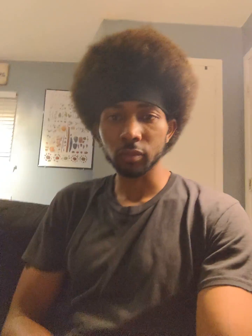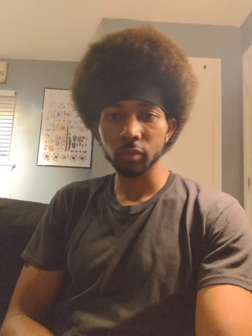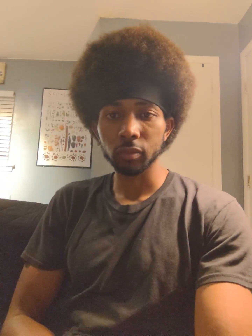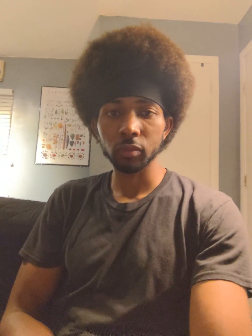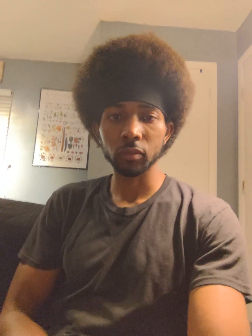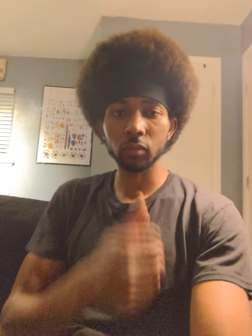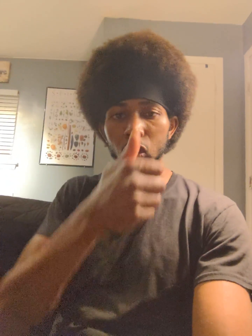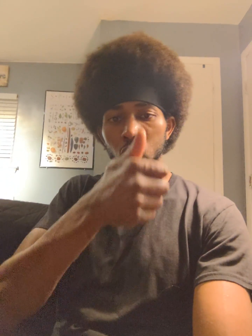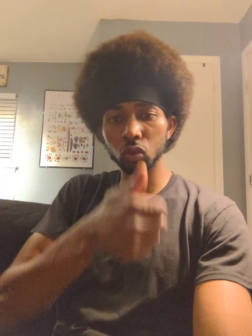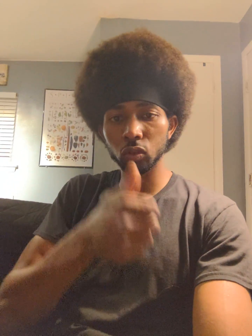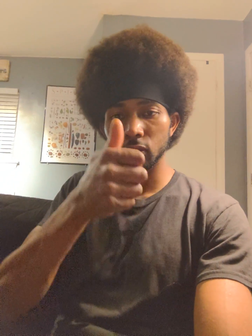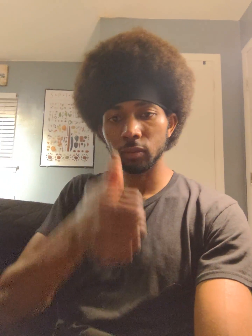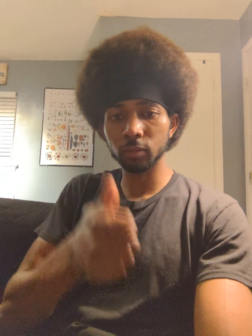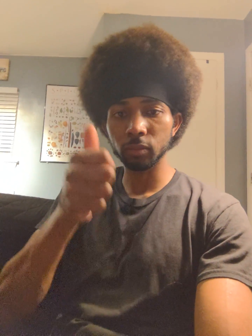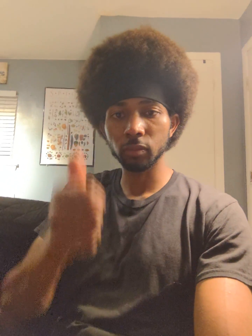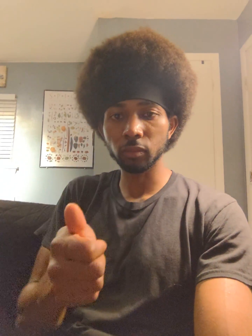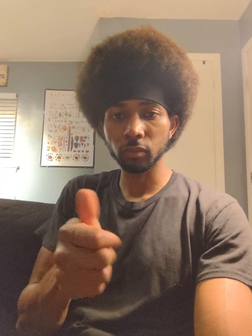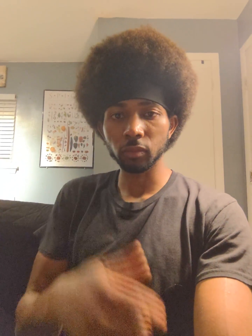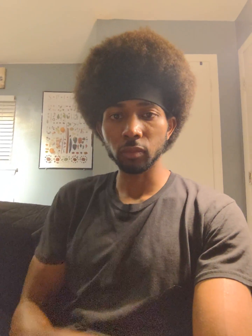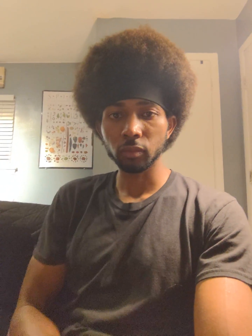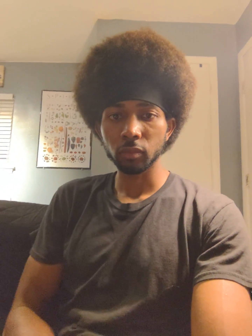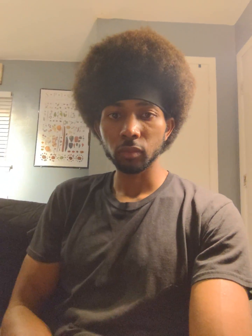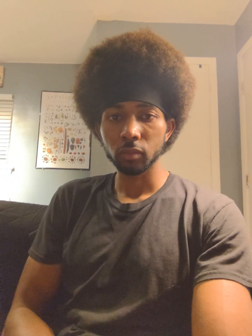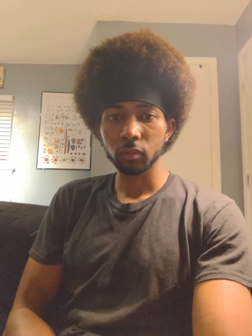each